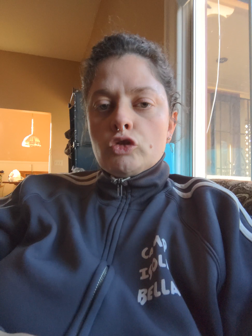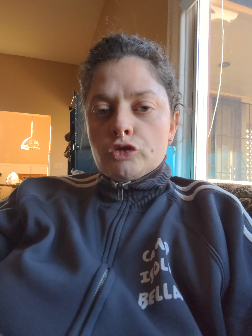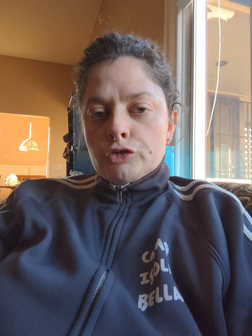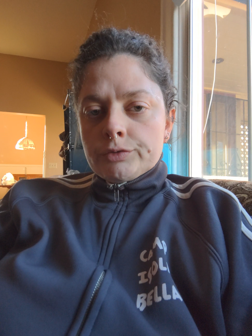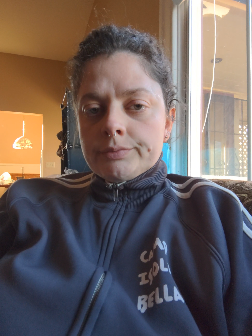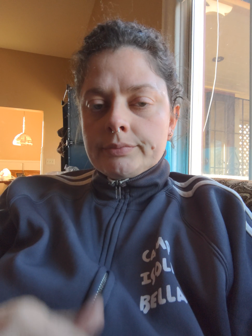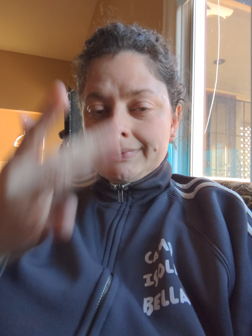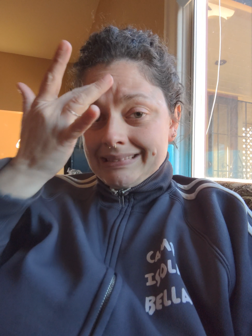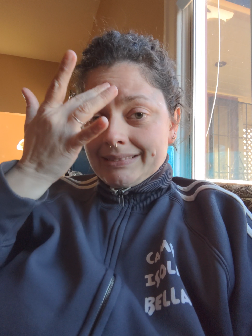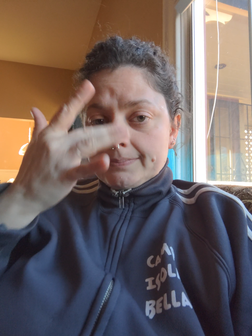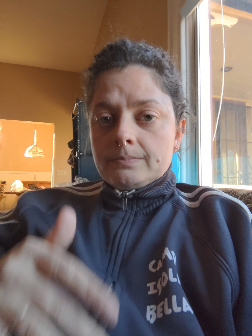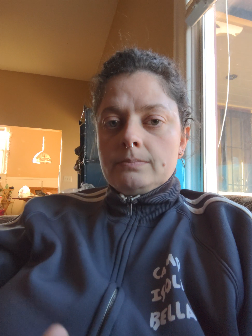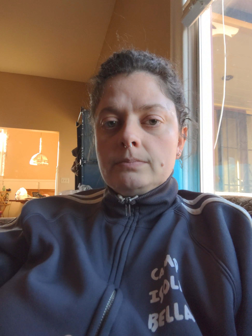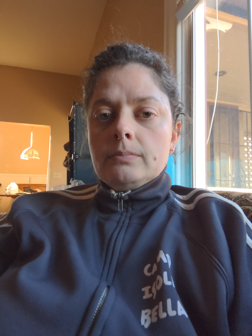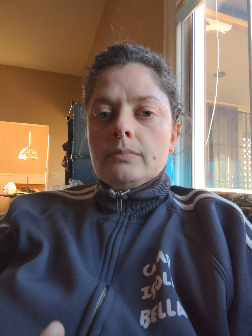sick